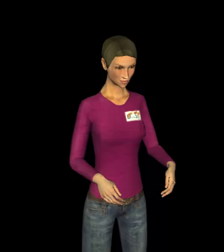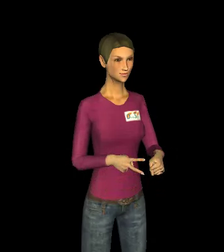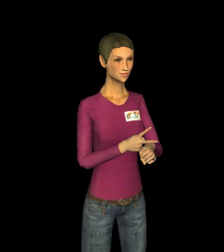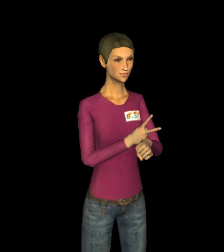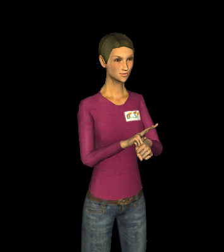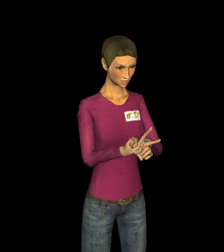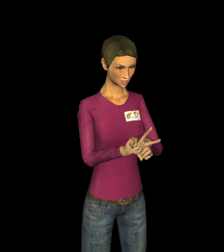خطر